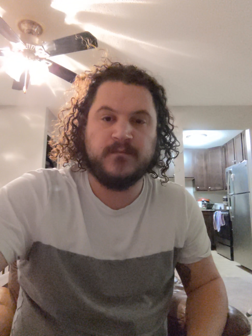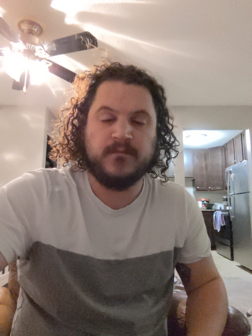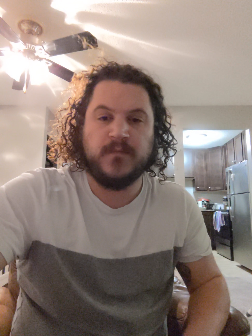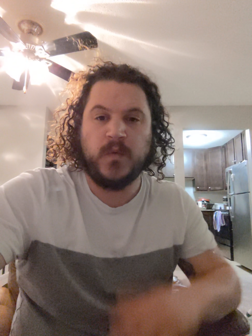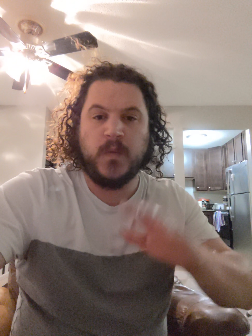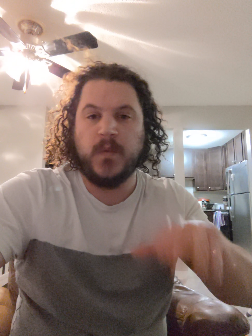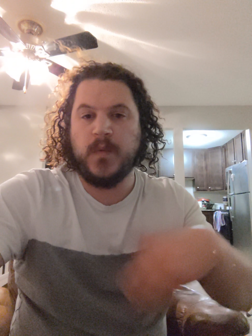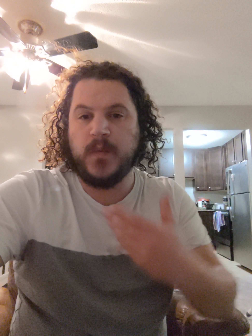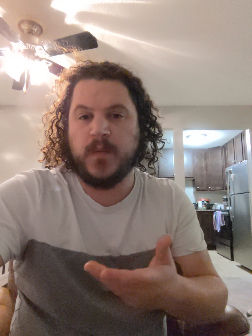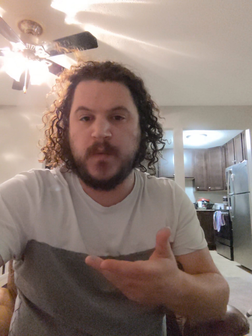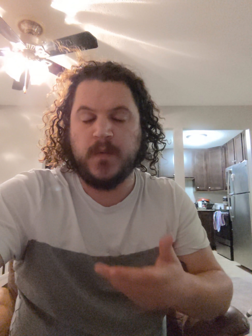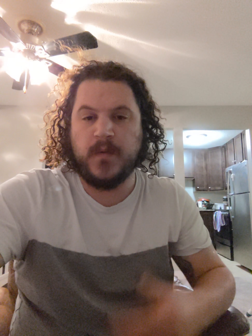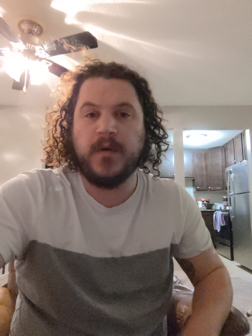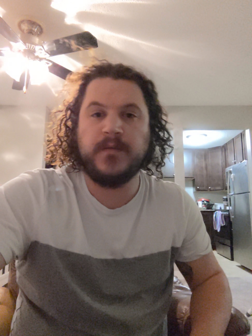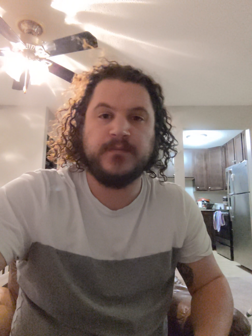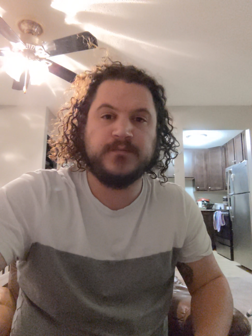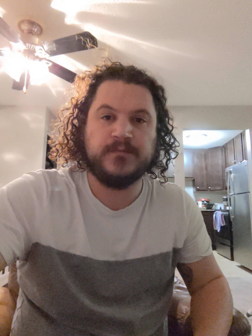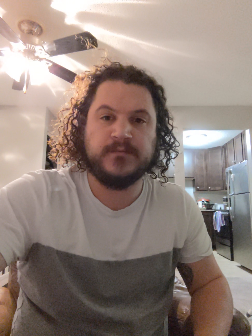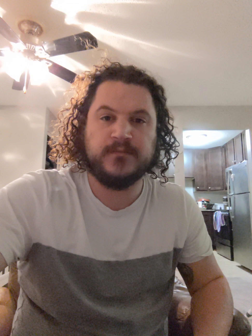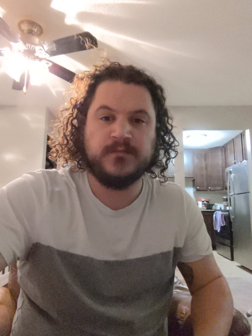all